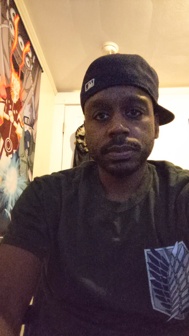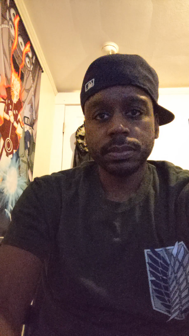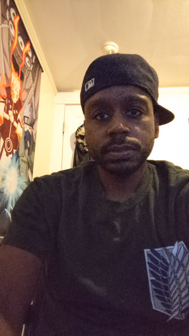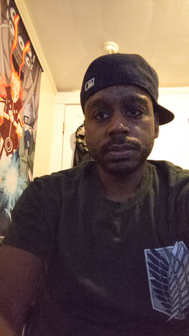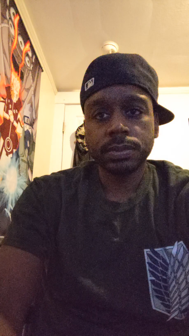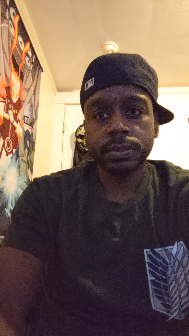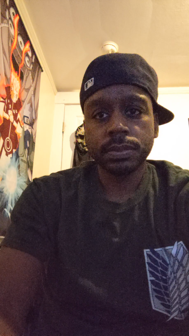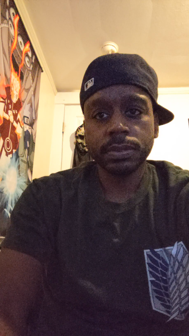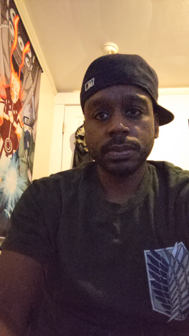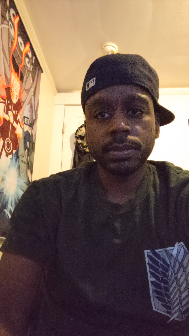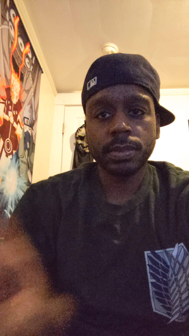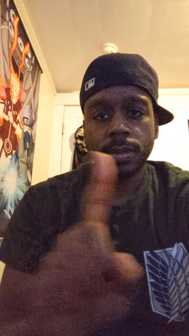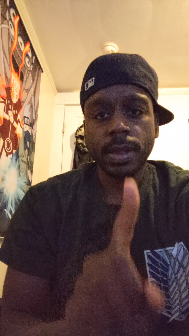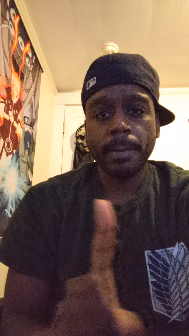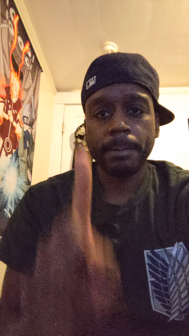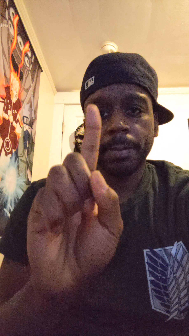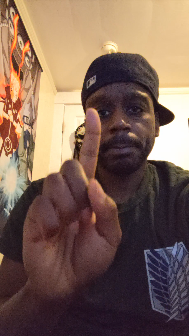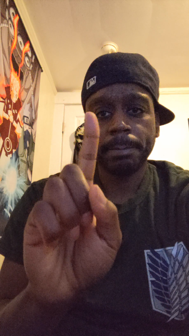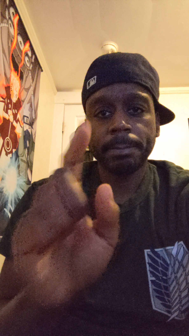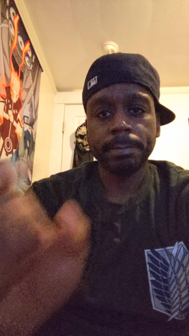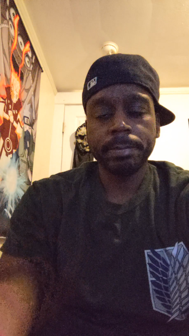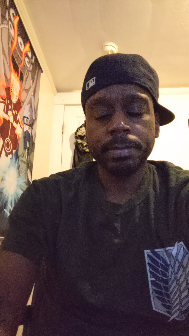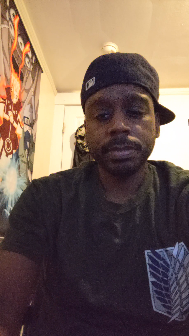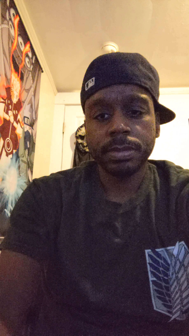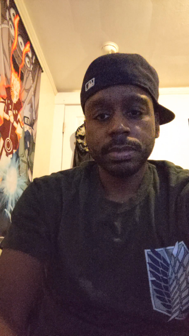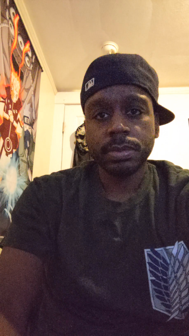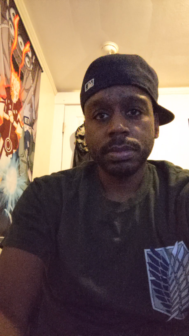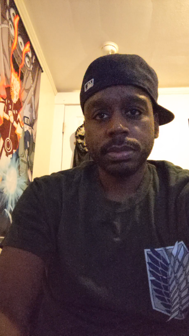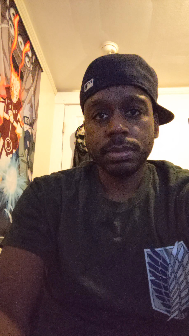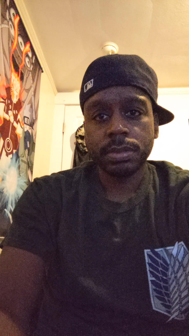bump